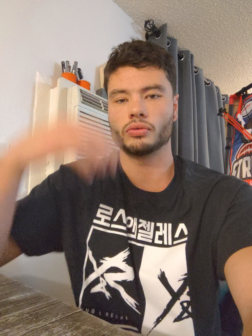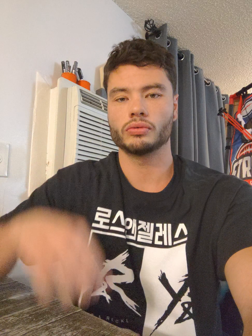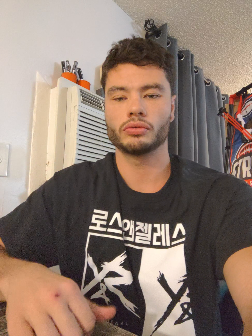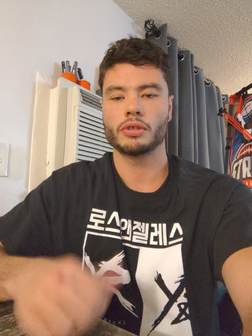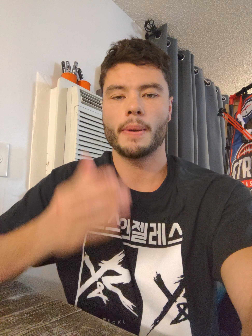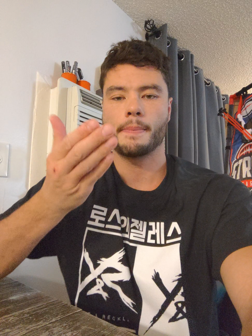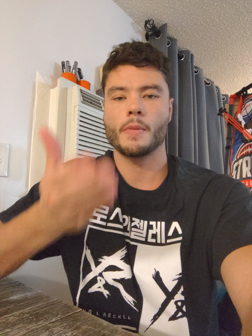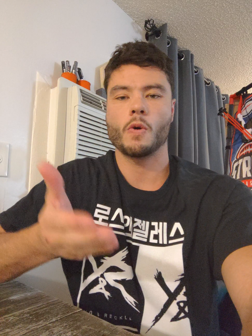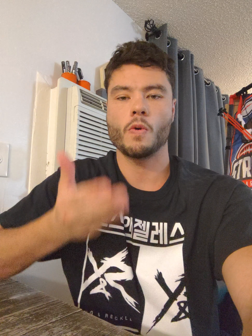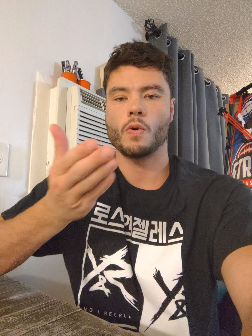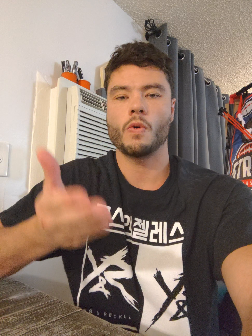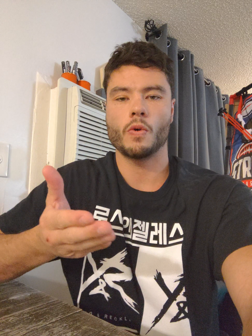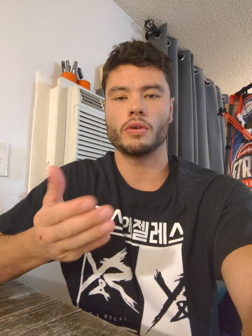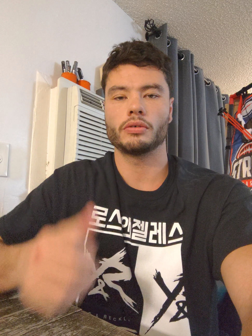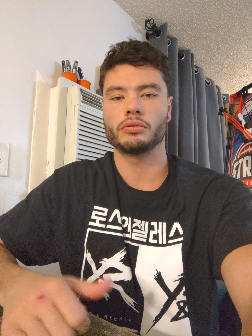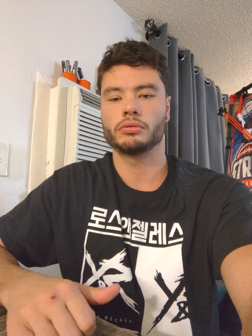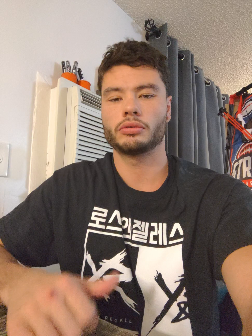boat